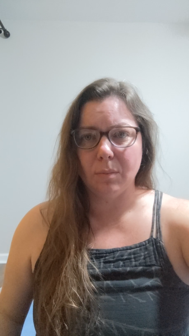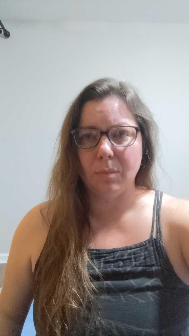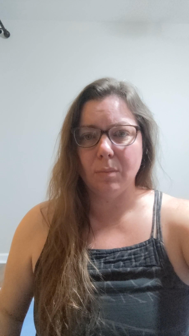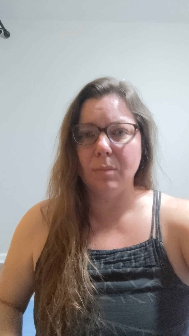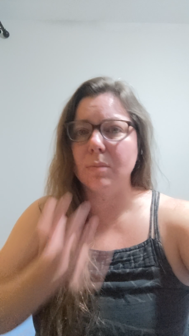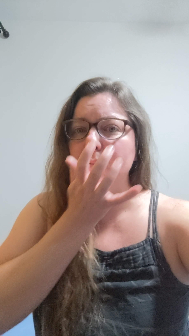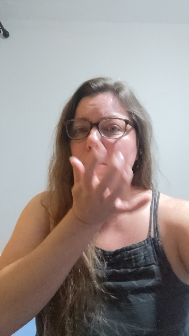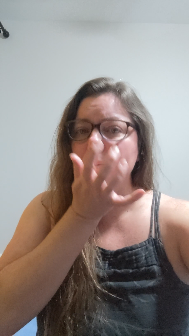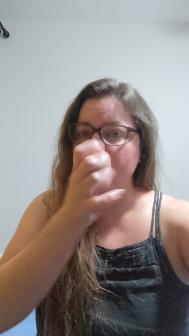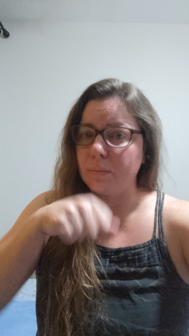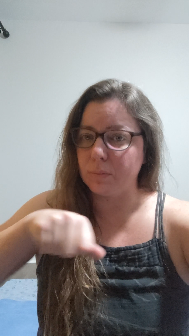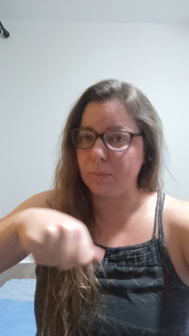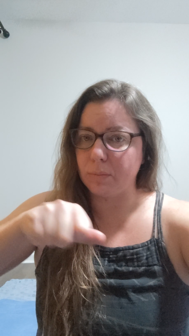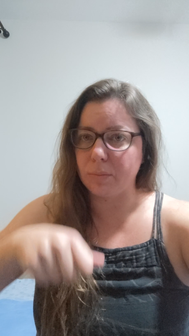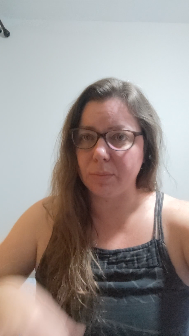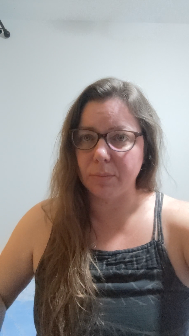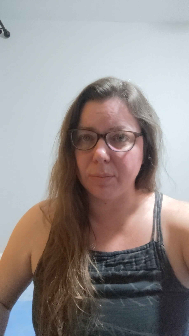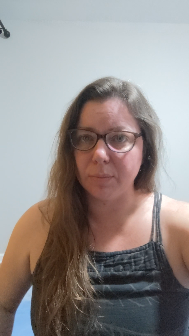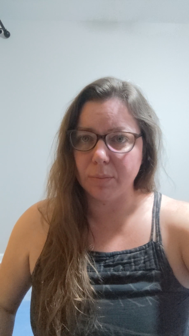lawn mower